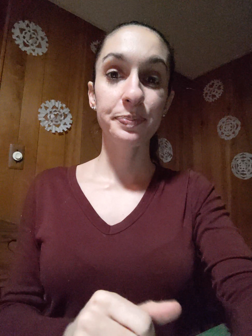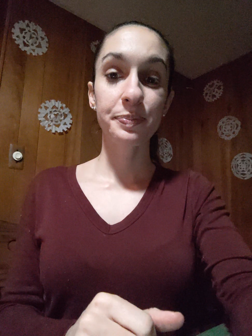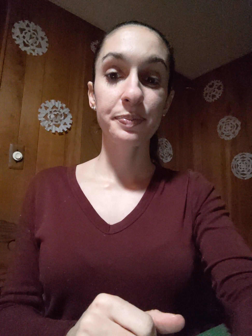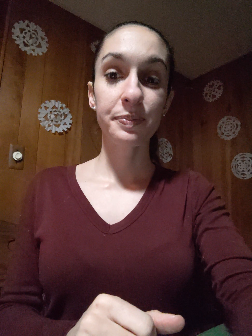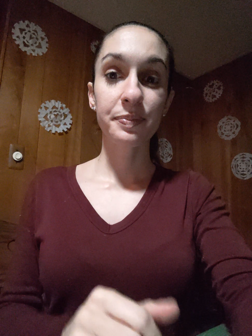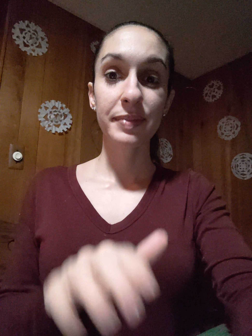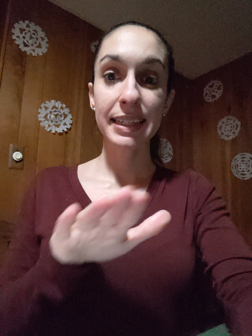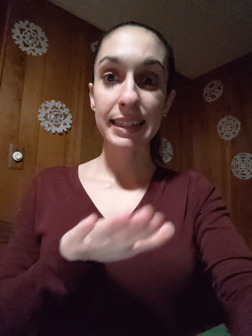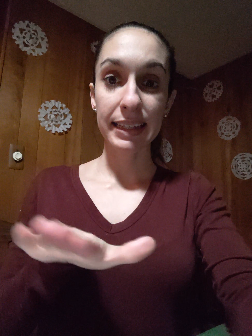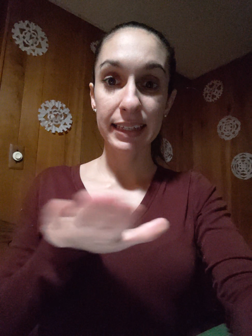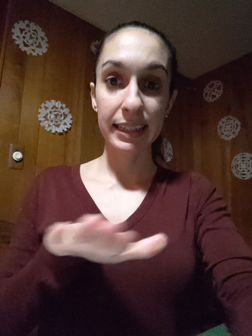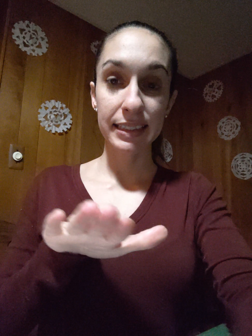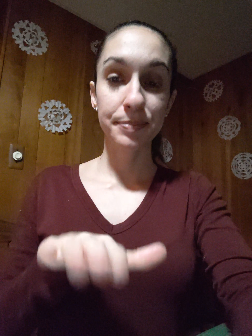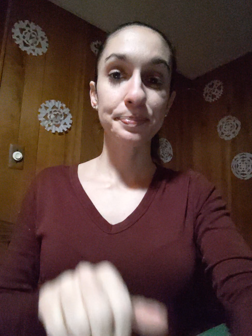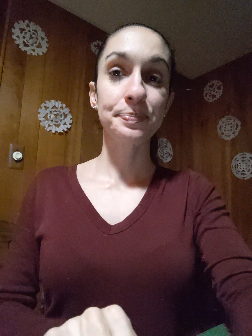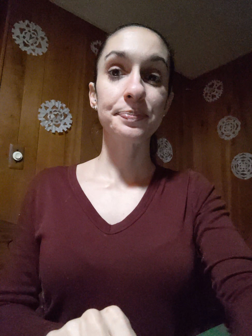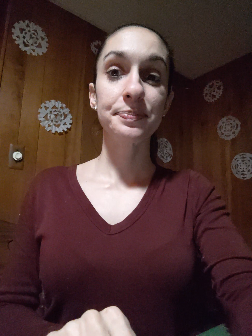clean